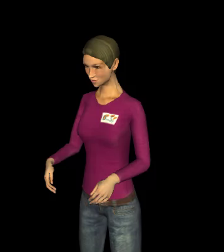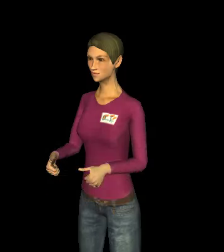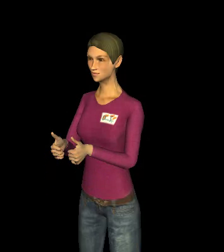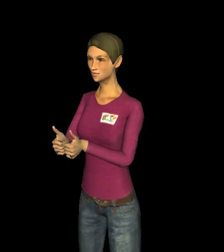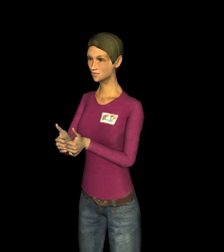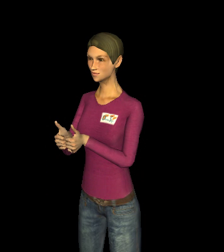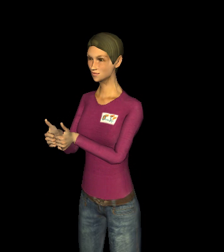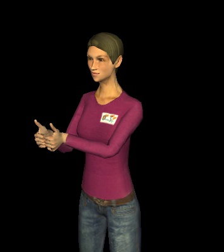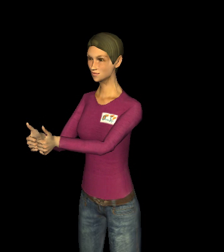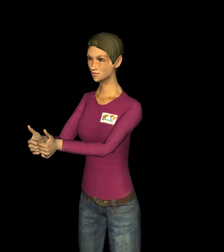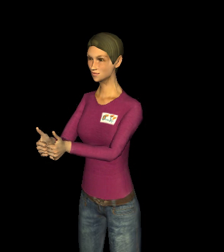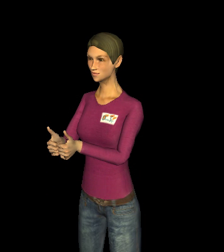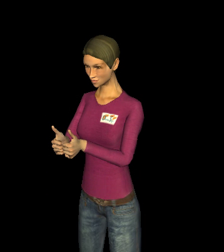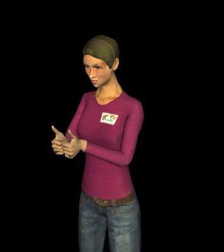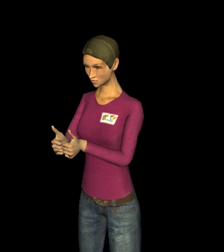معا